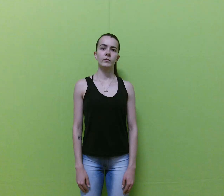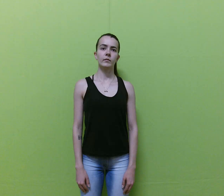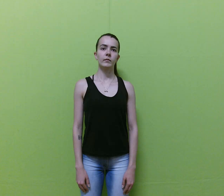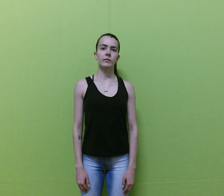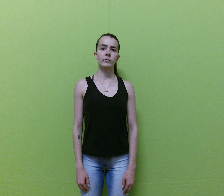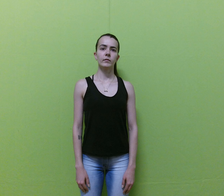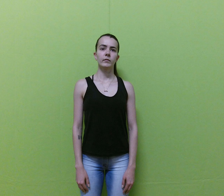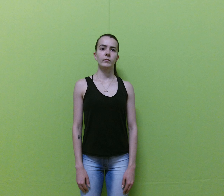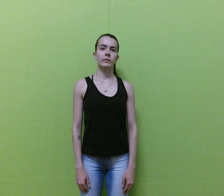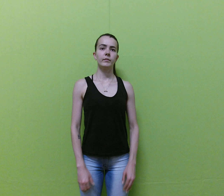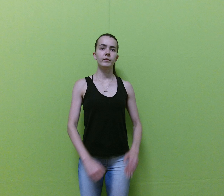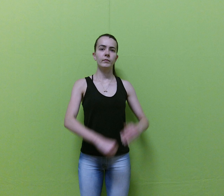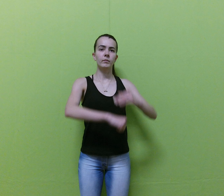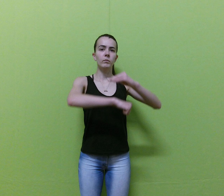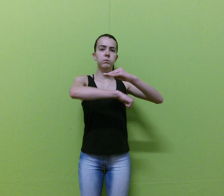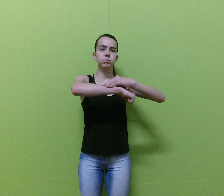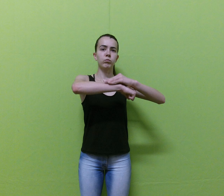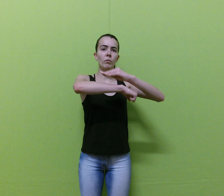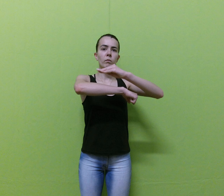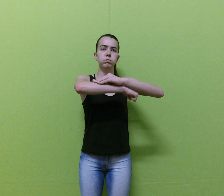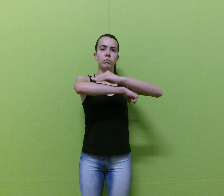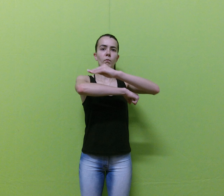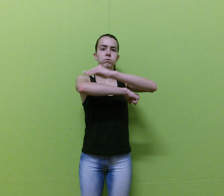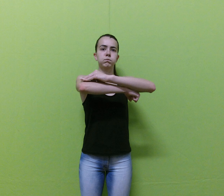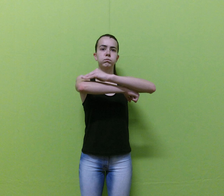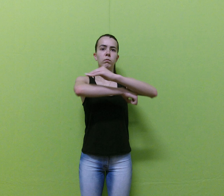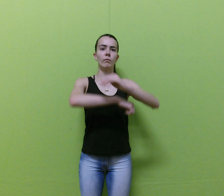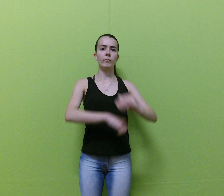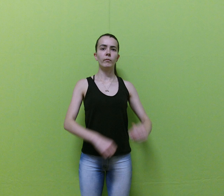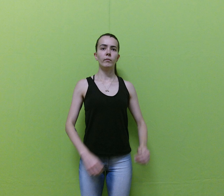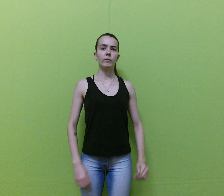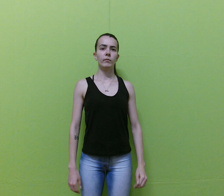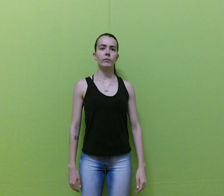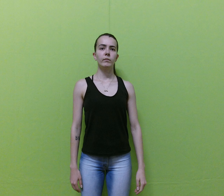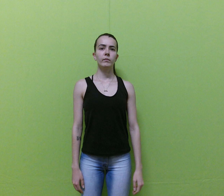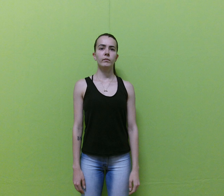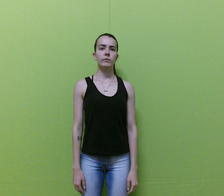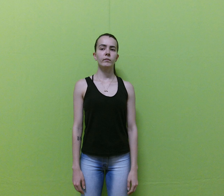sapo